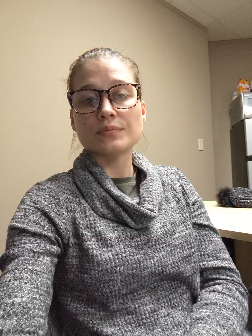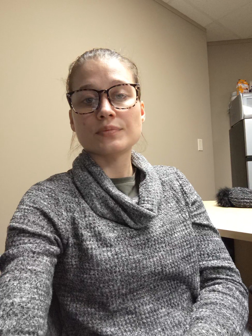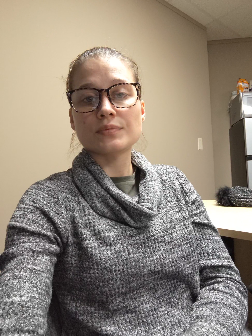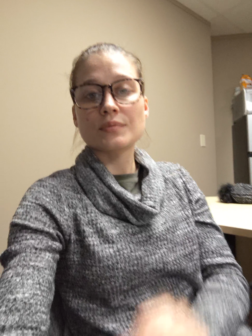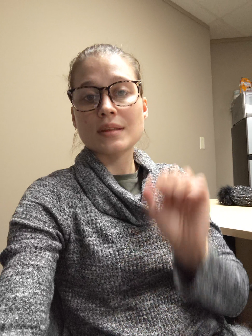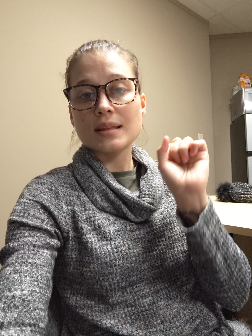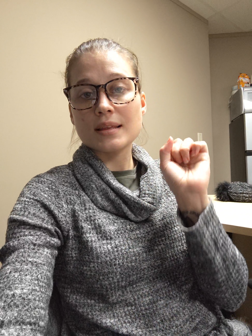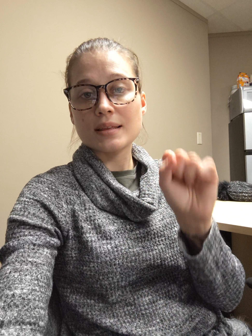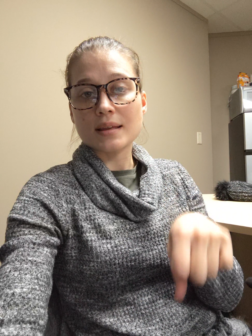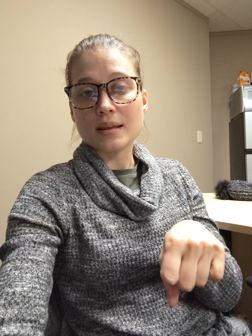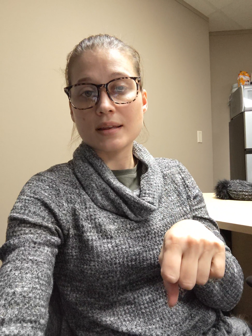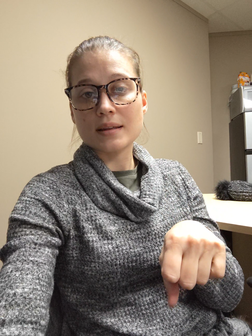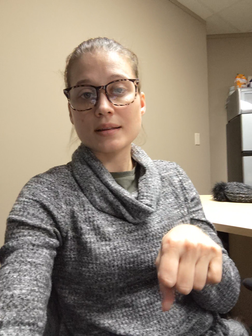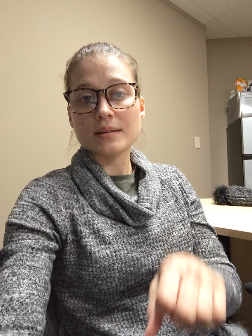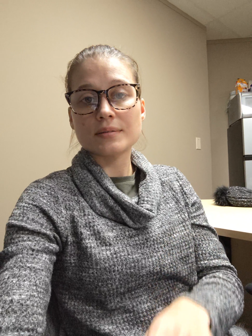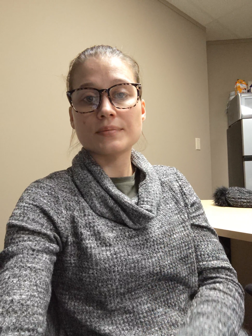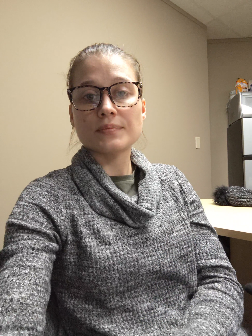can